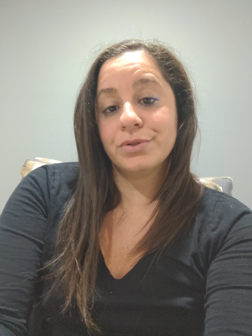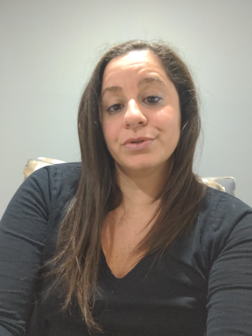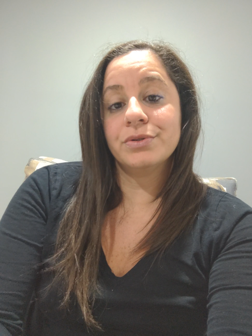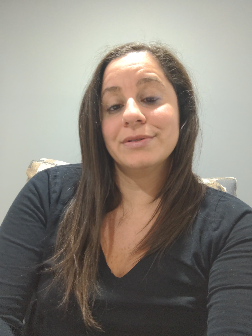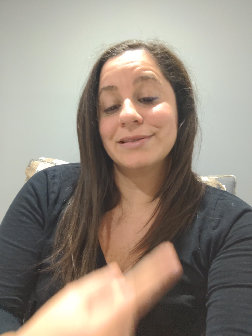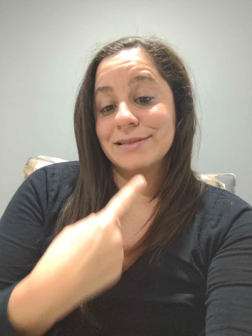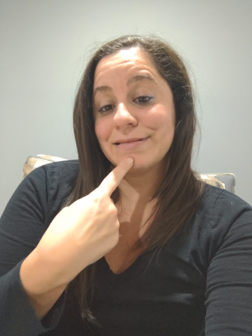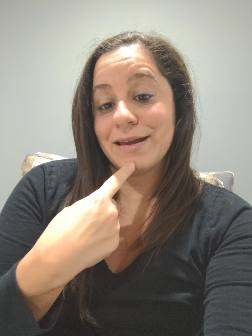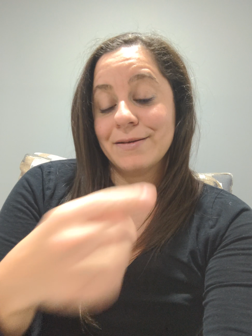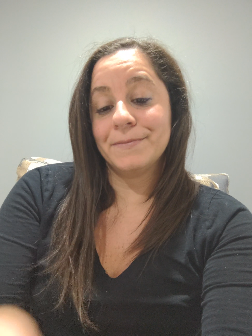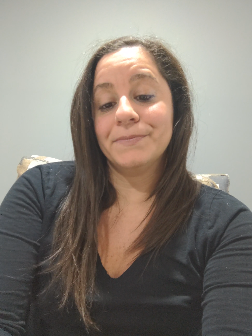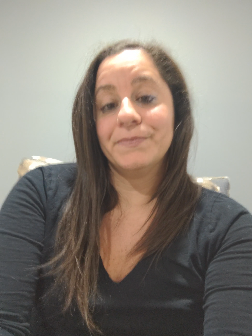say